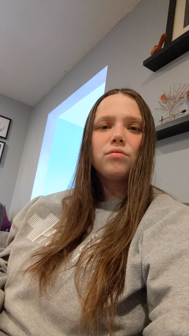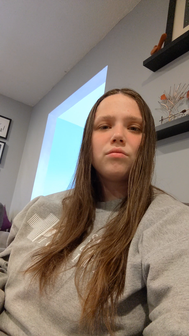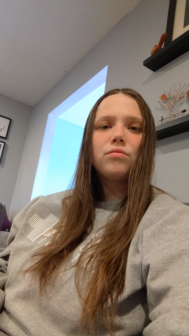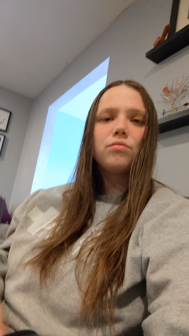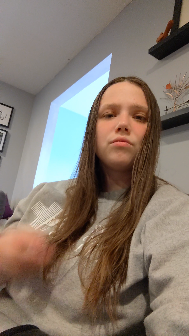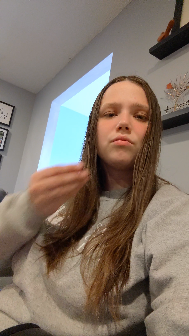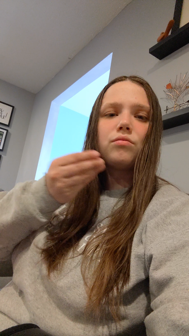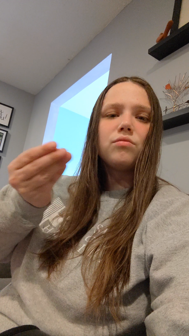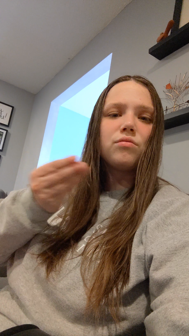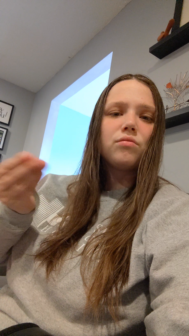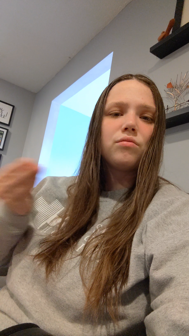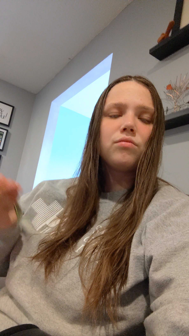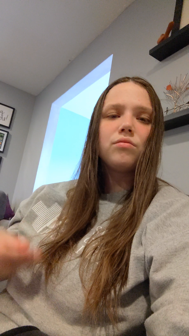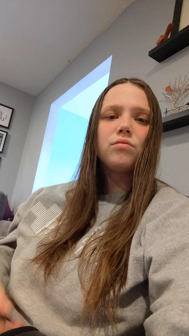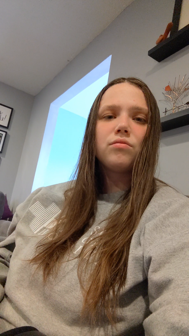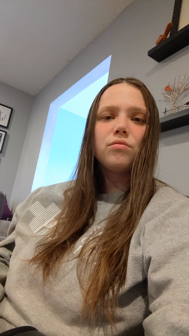shopping